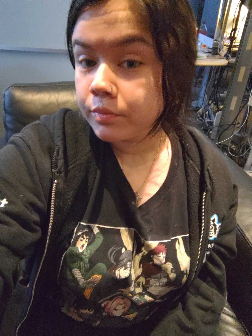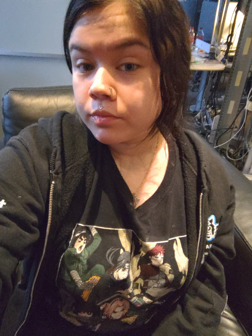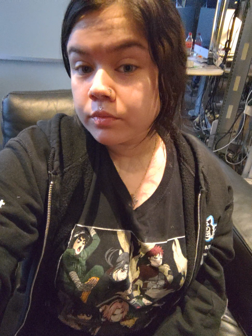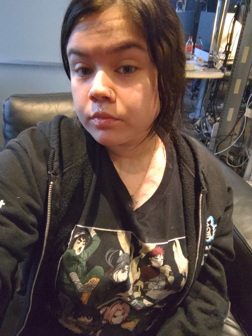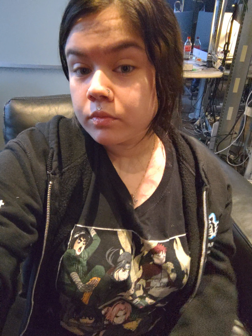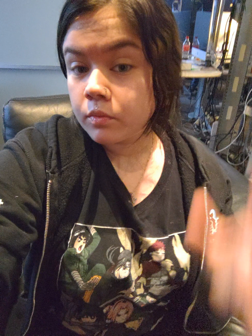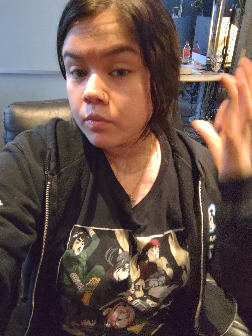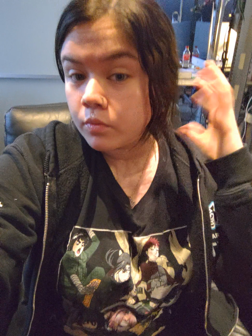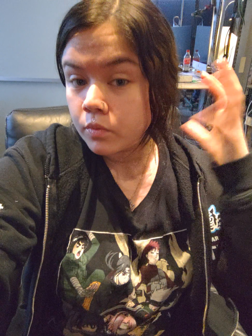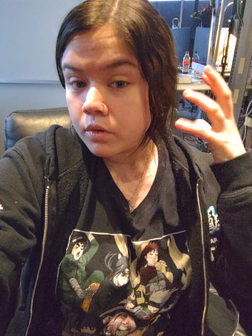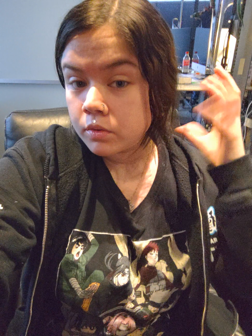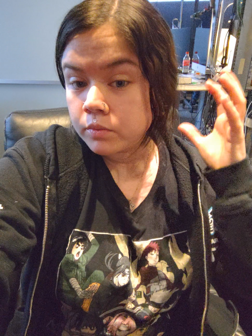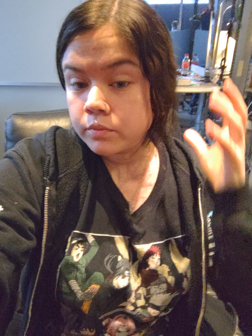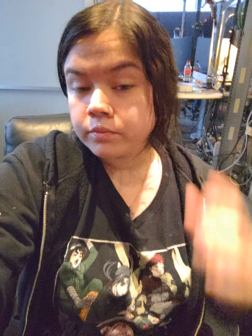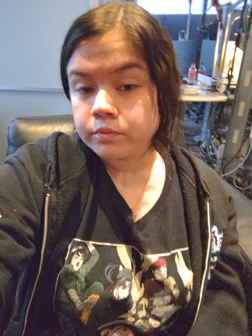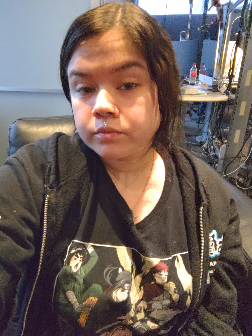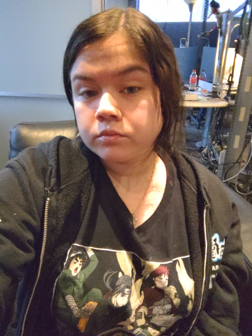radio